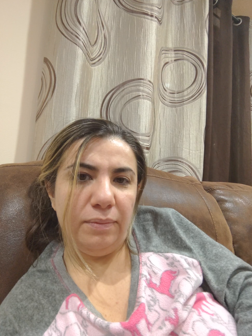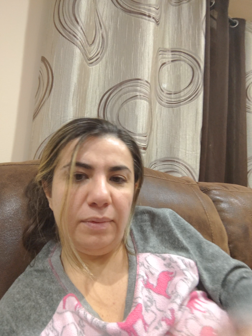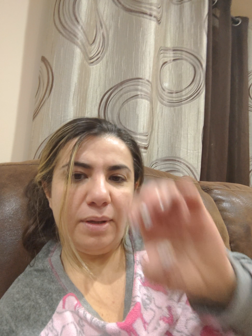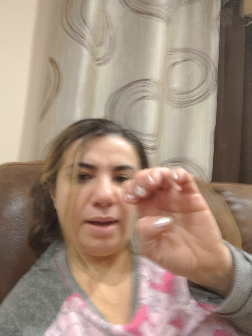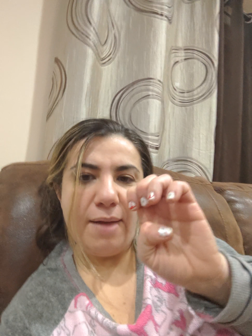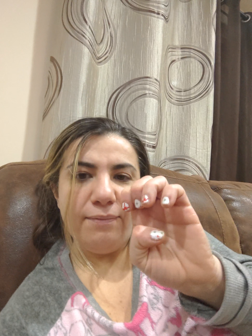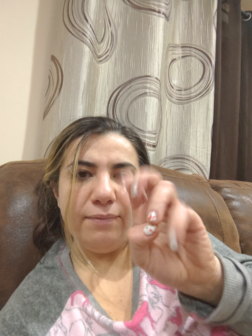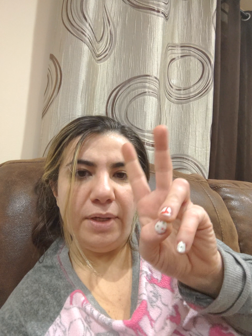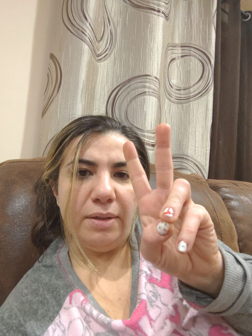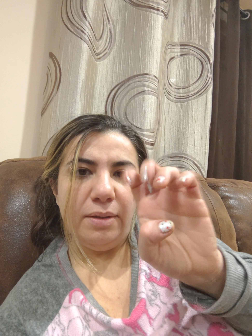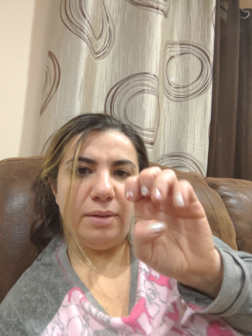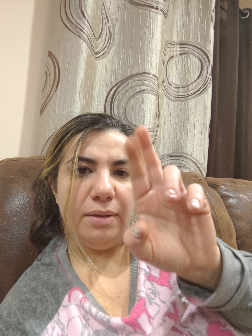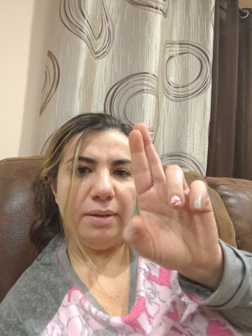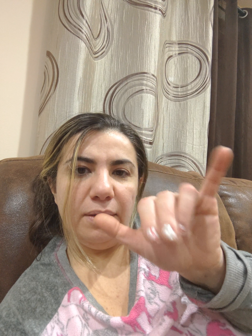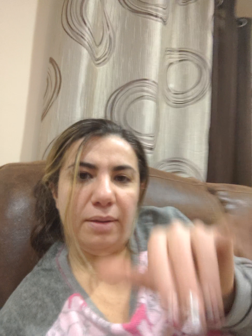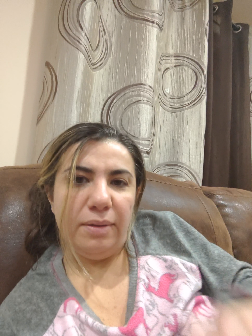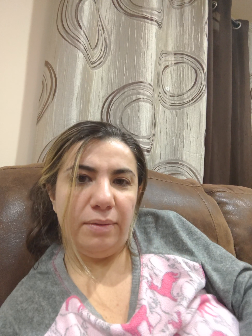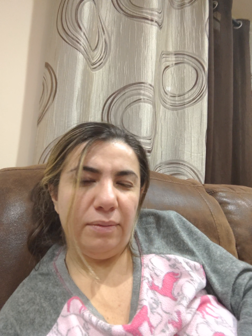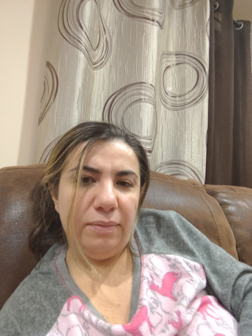every